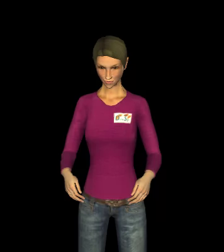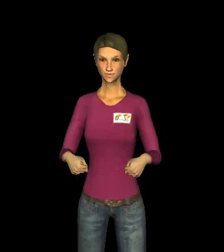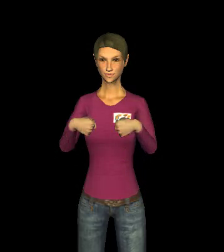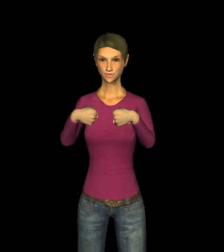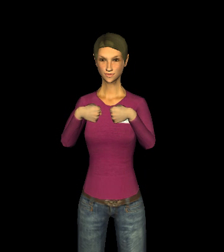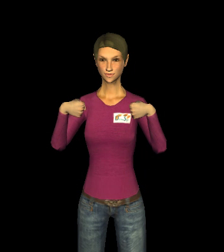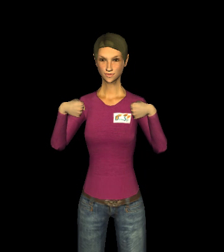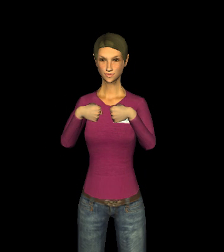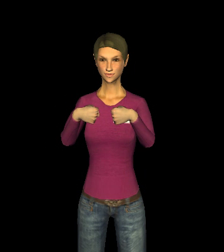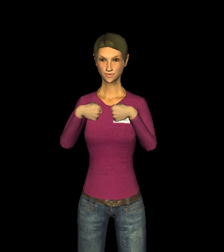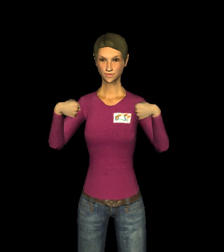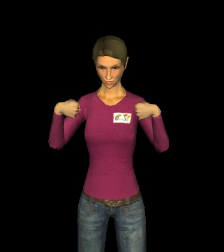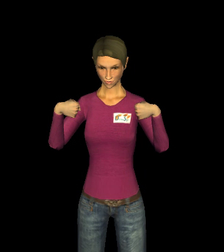خزانة